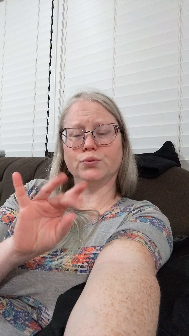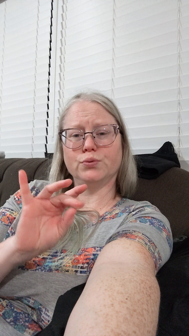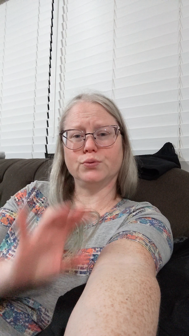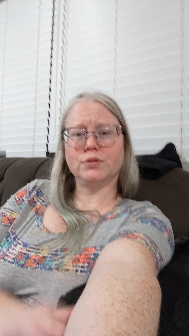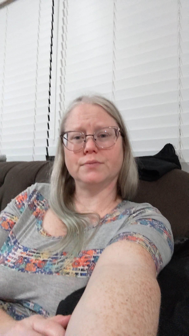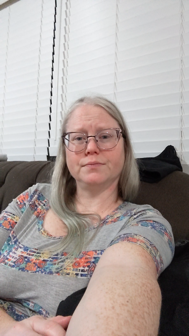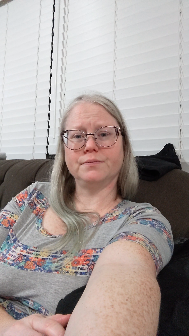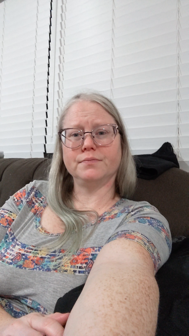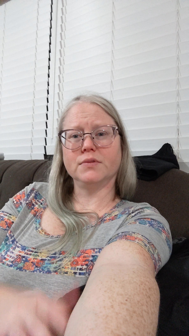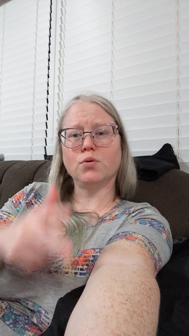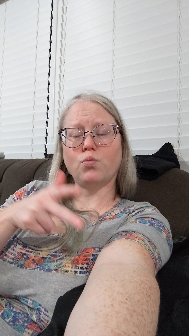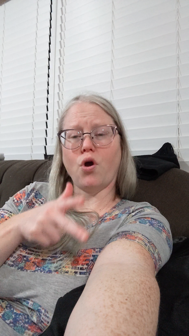garage